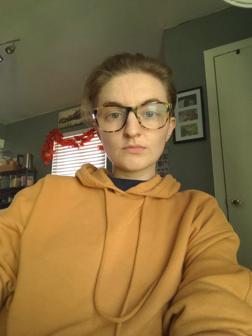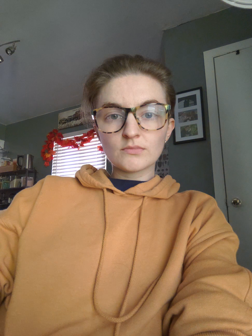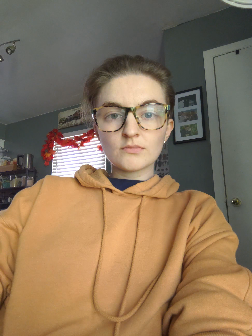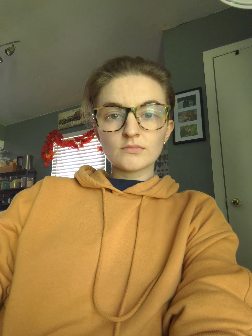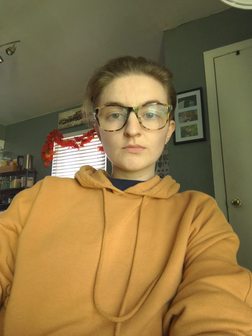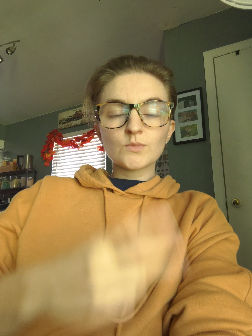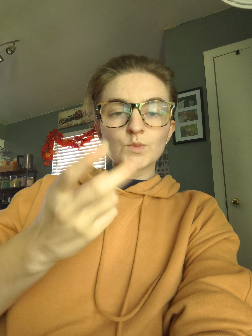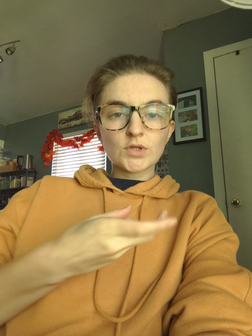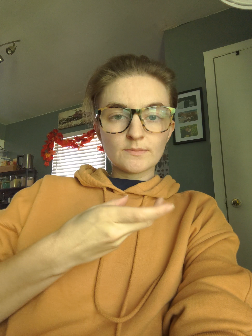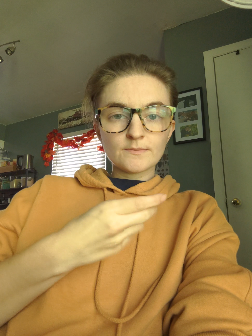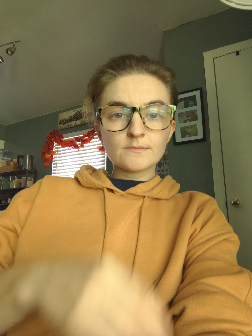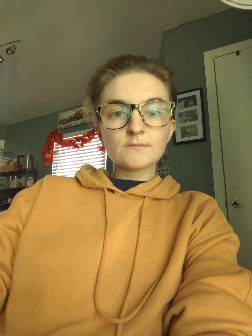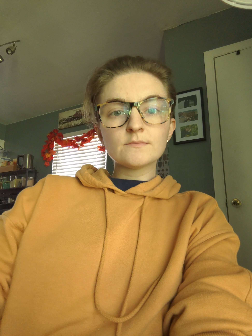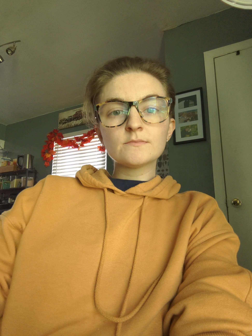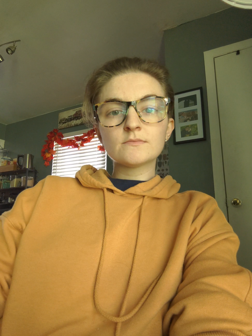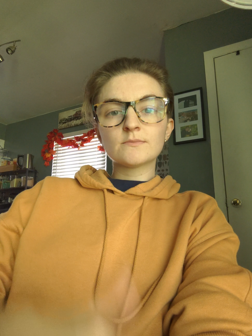sheep